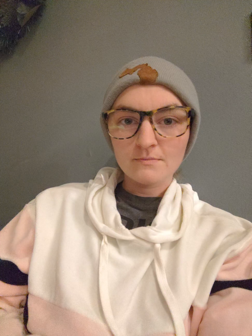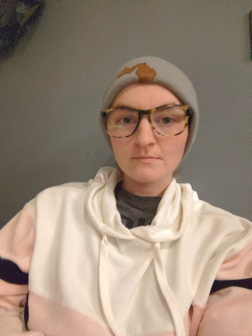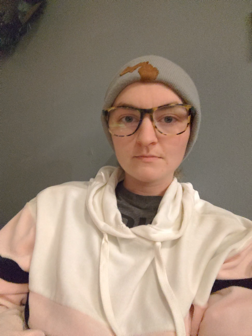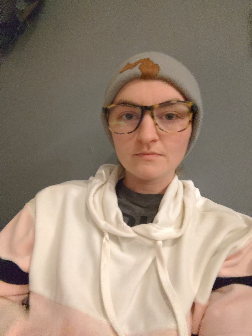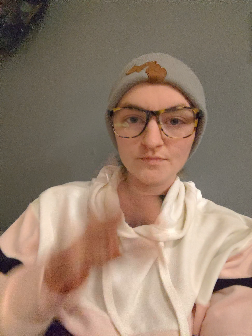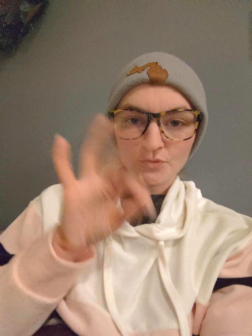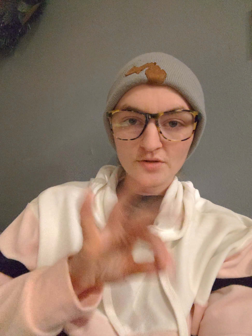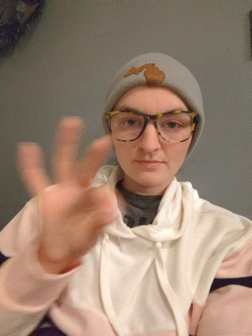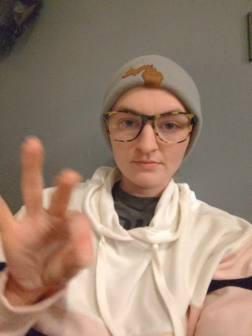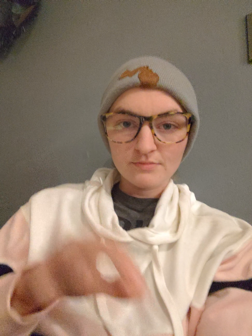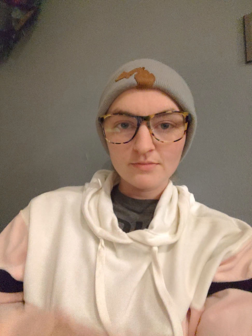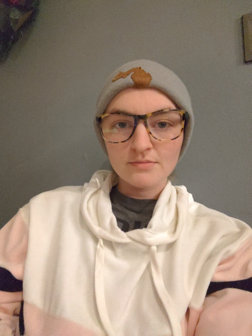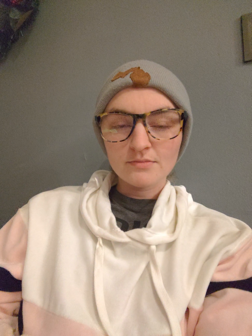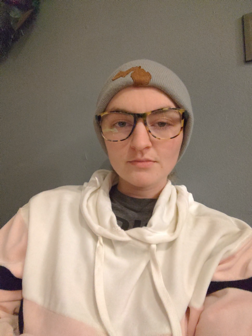french fries